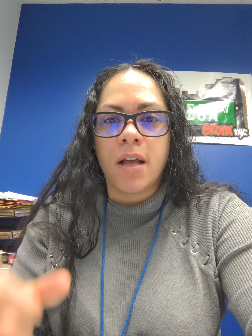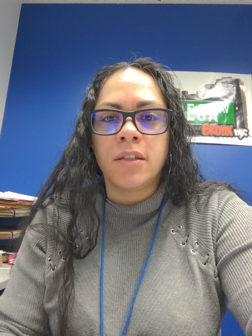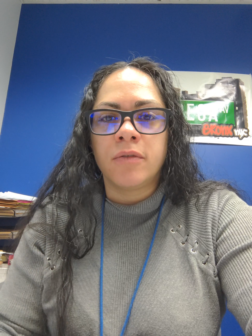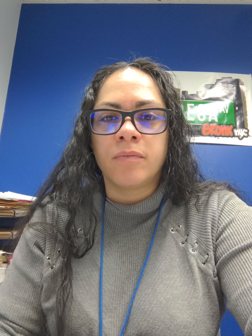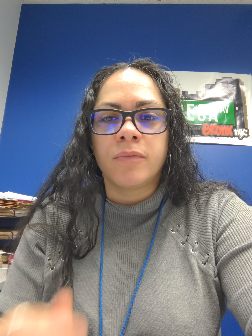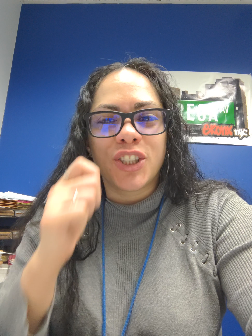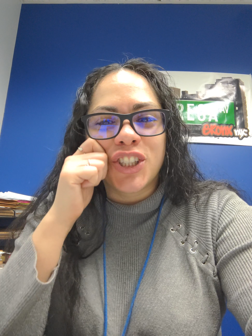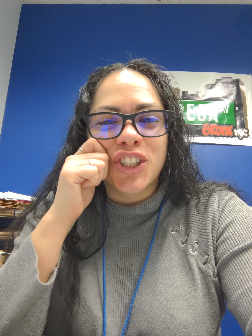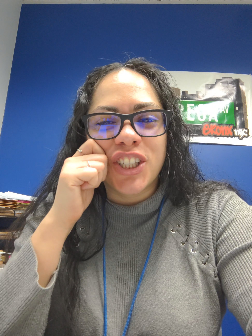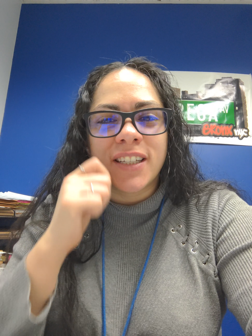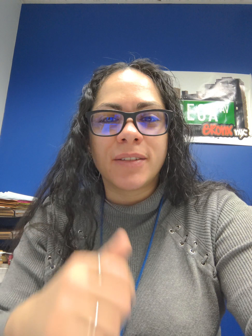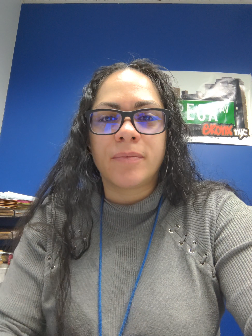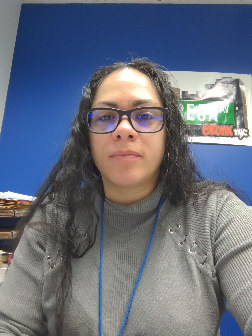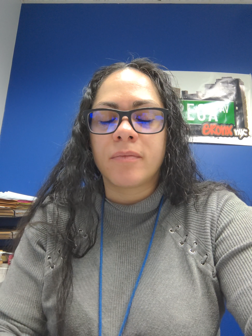cheek